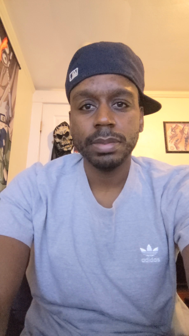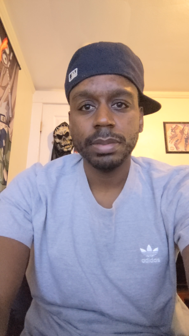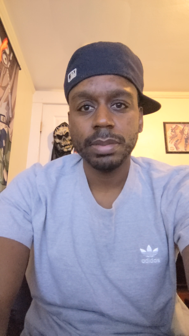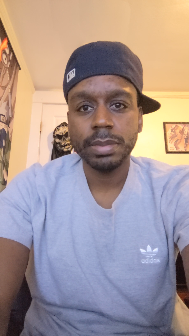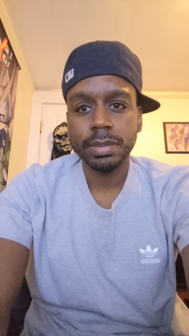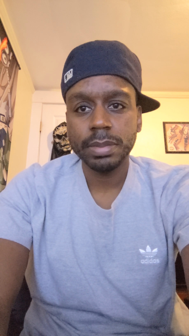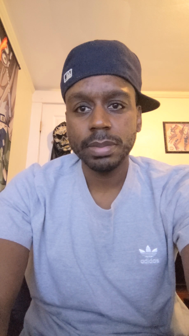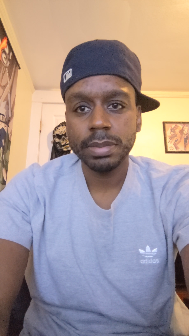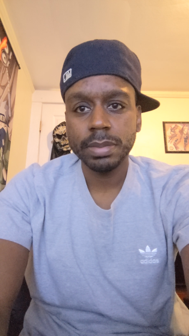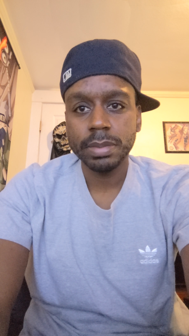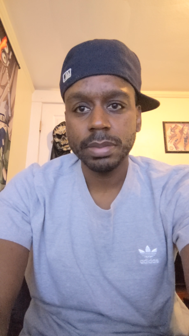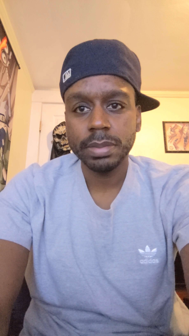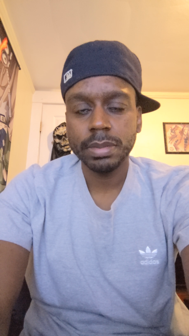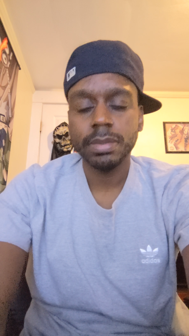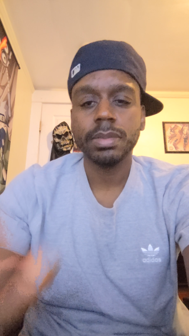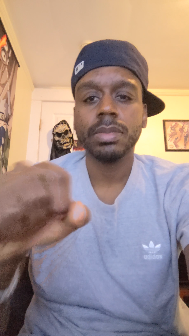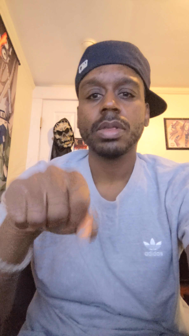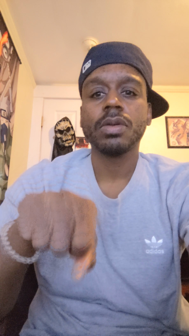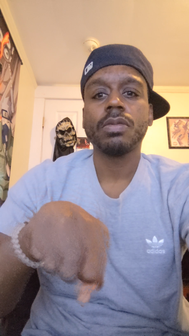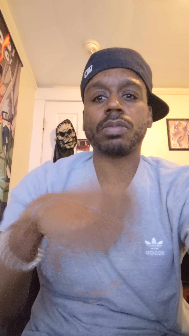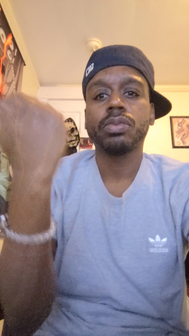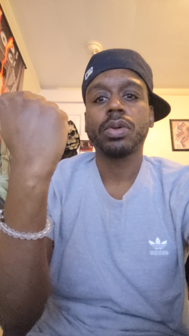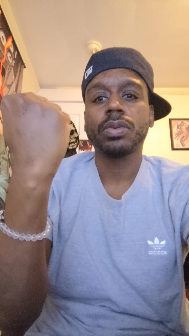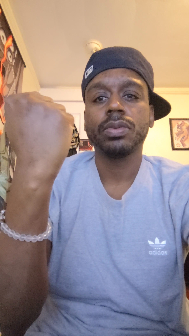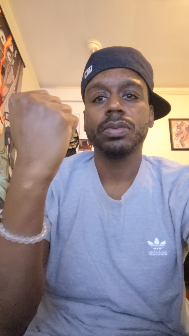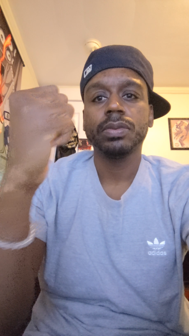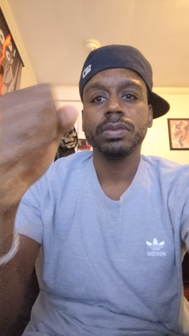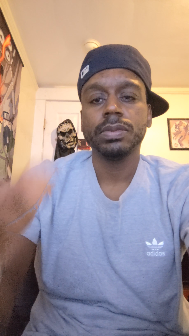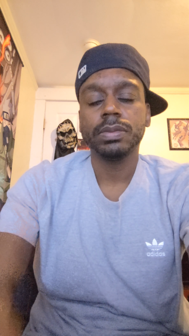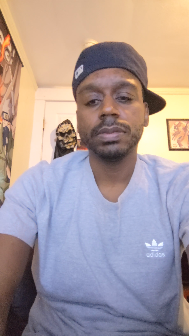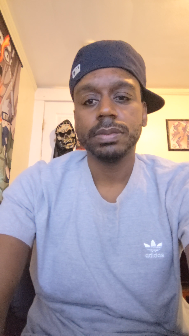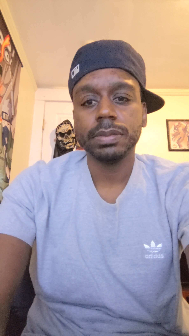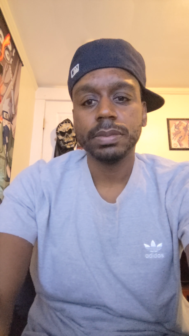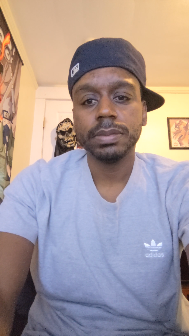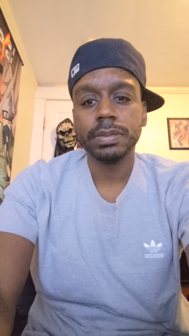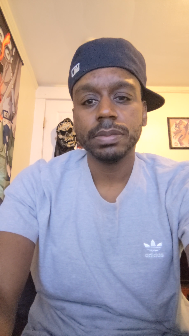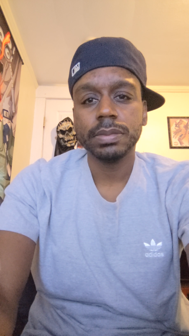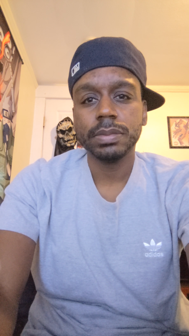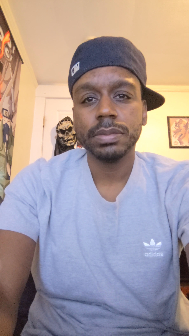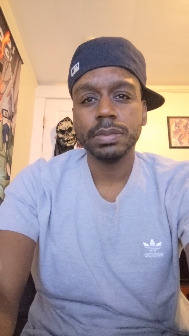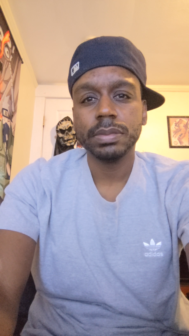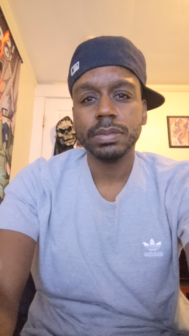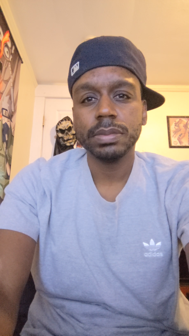broken